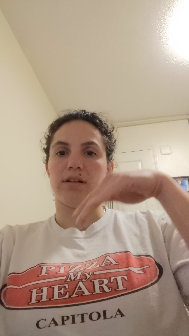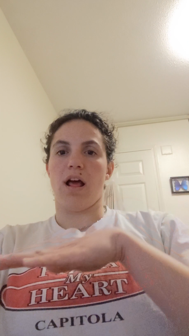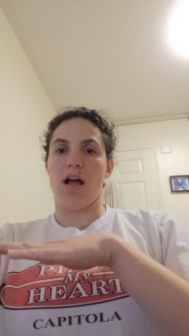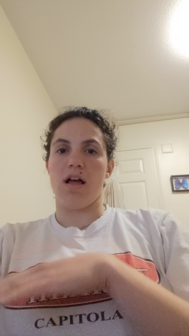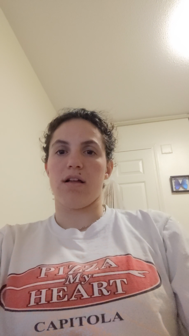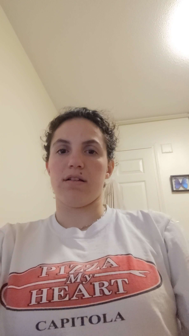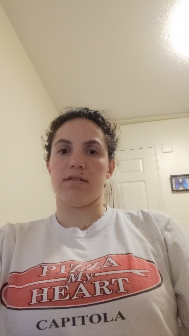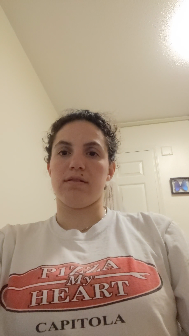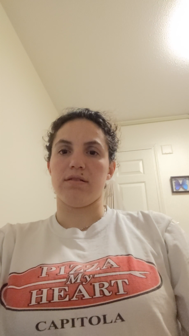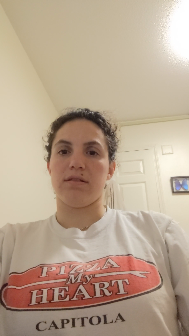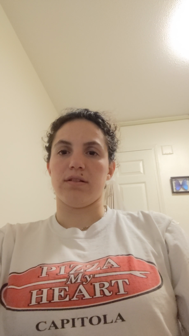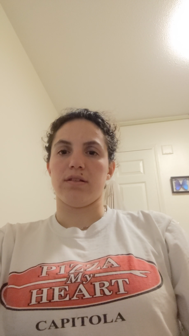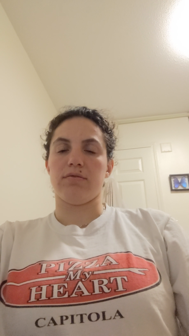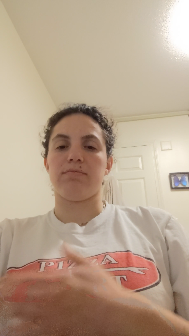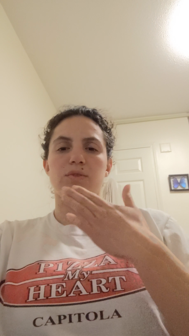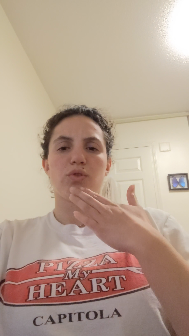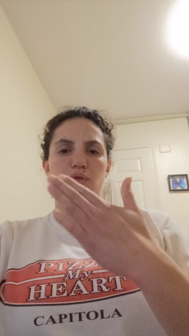good